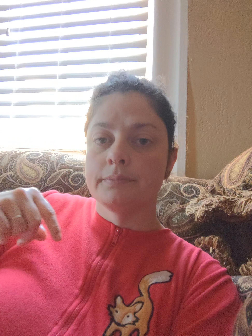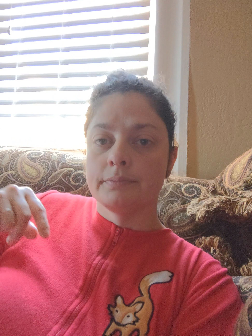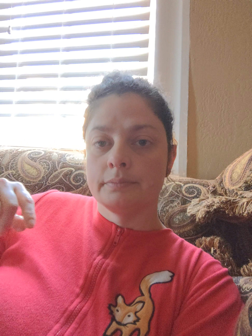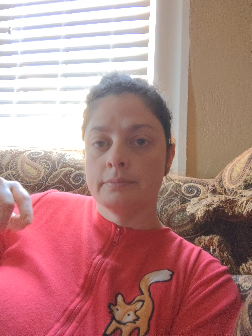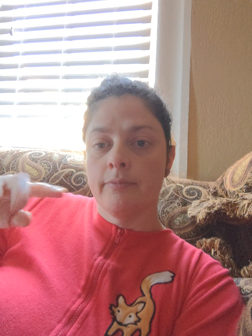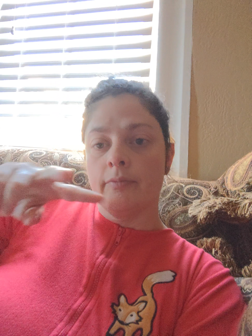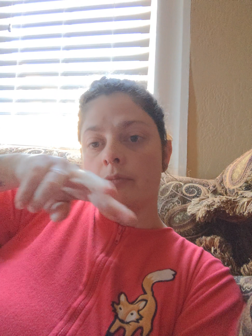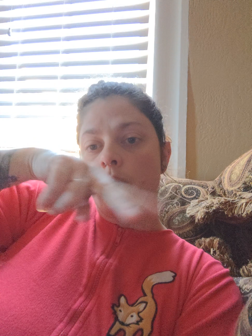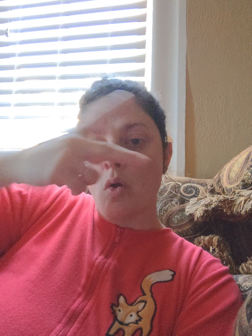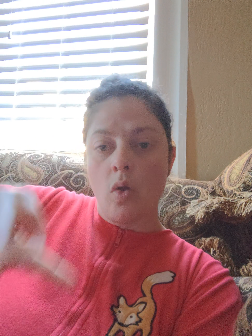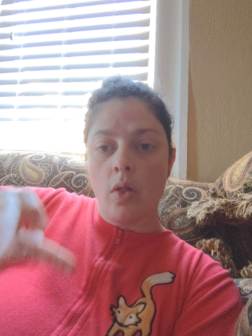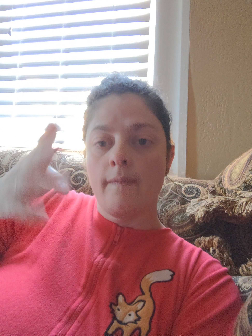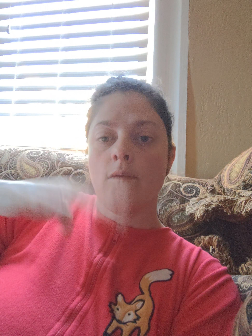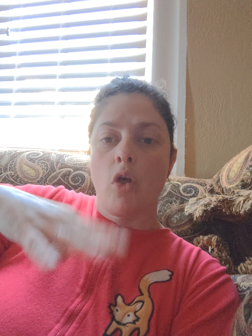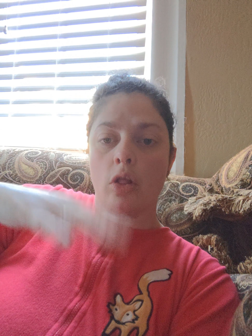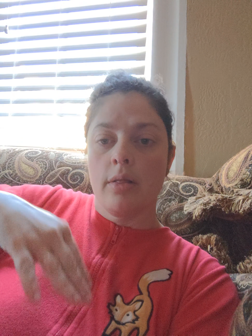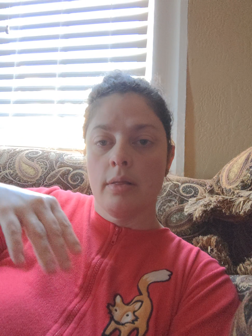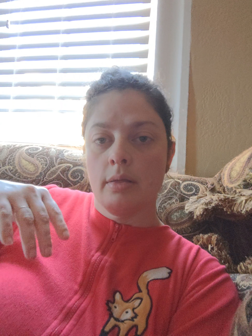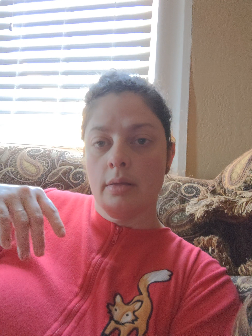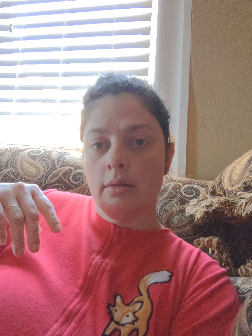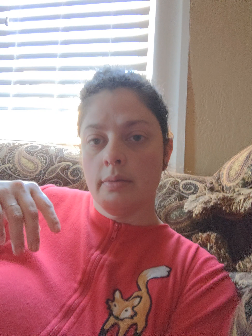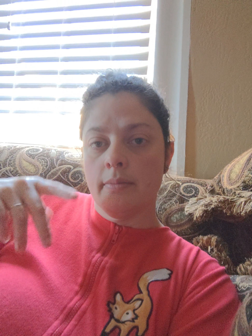fall